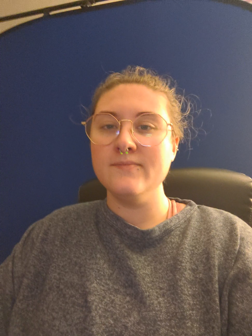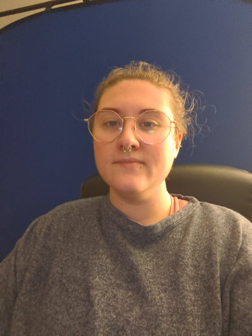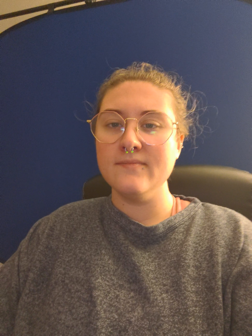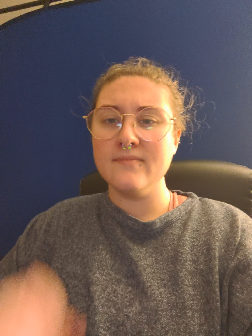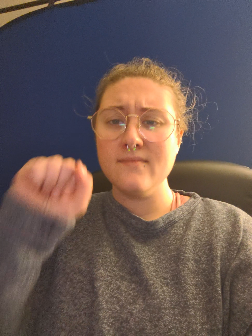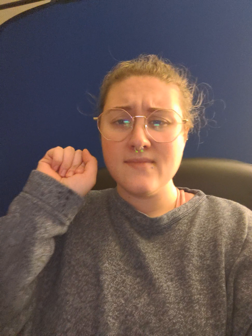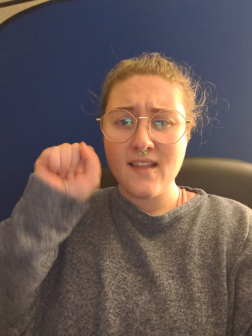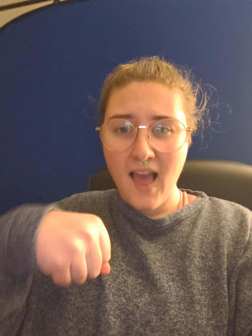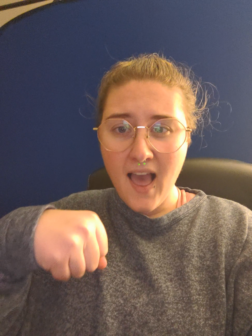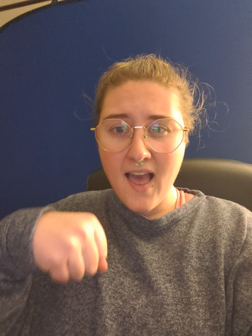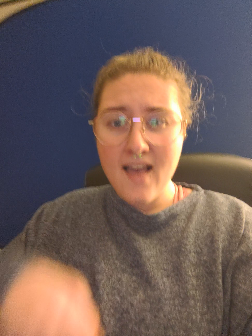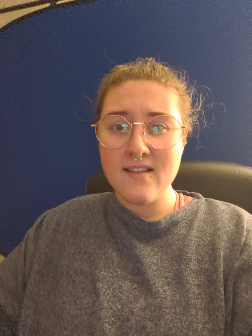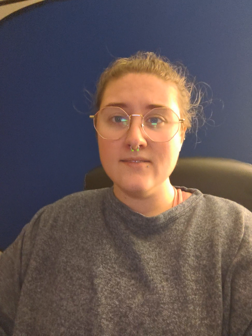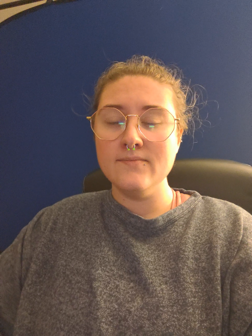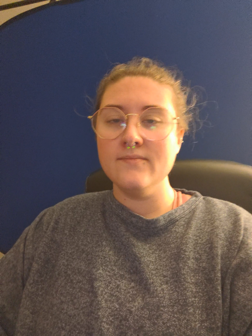can